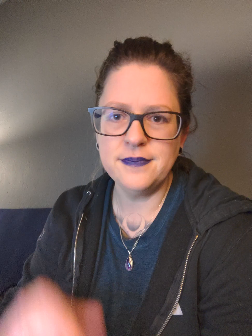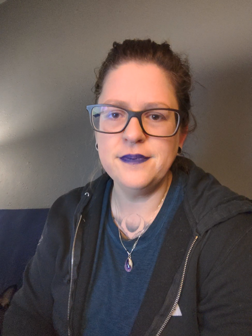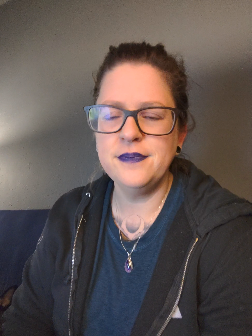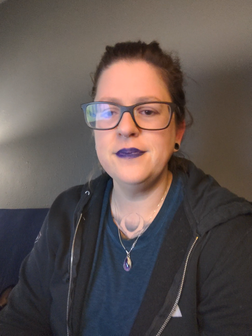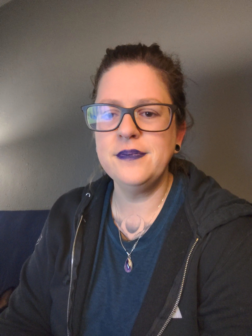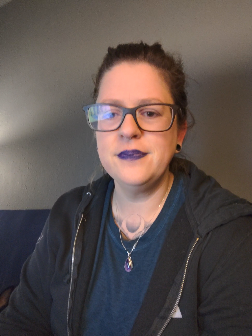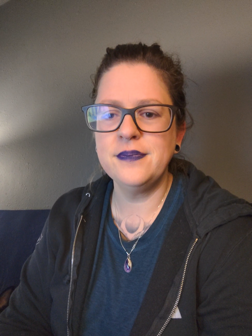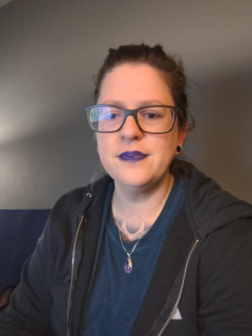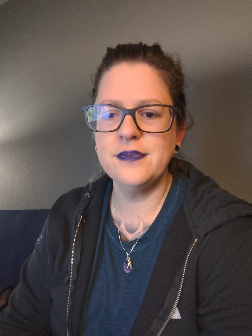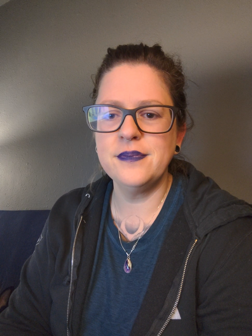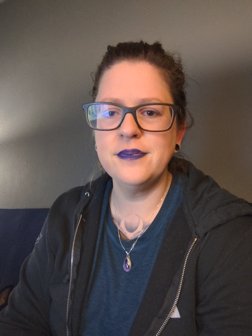wake